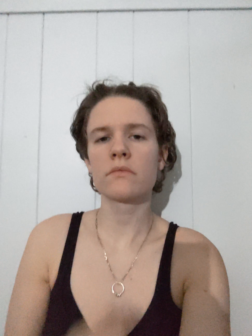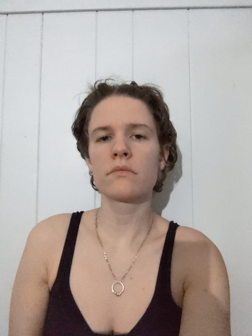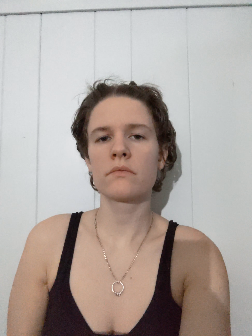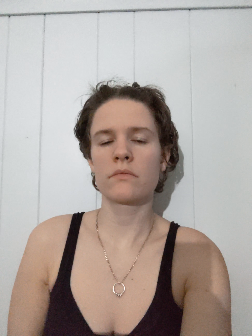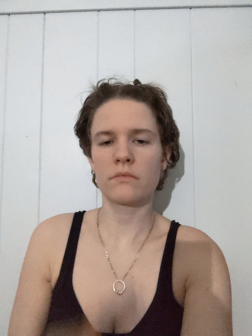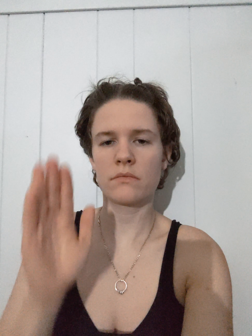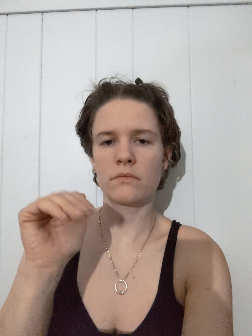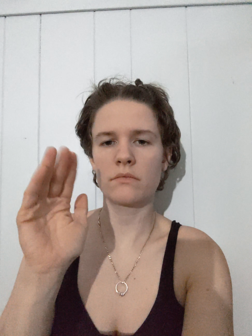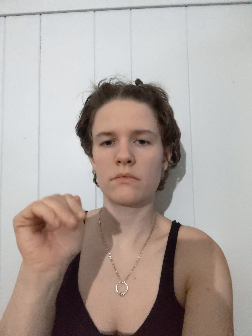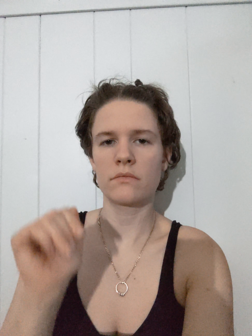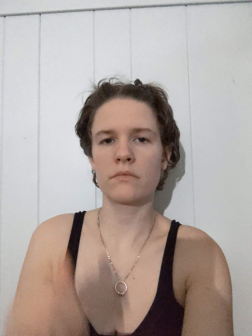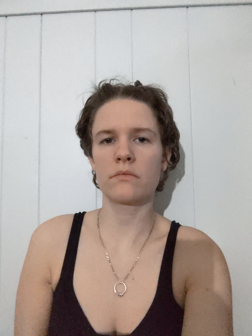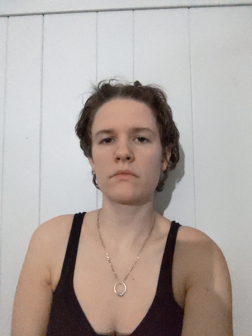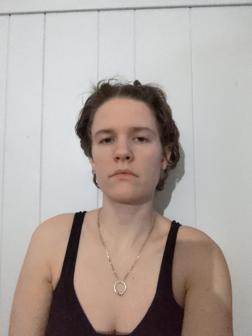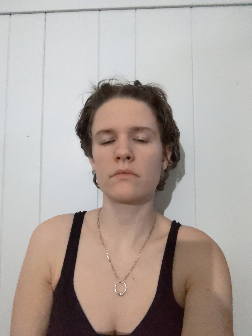bye